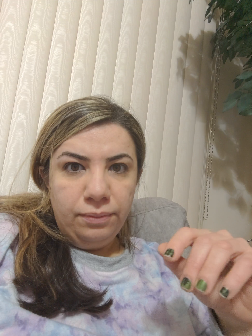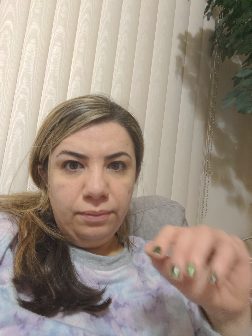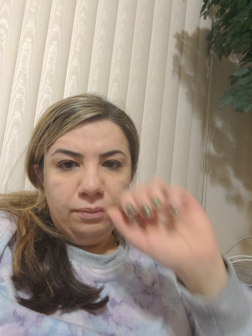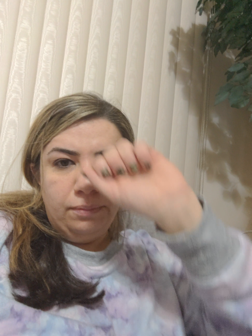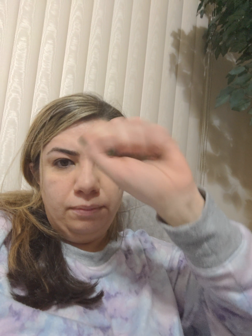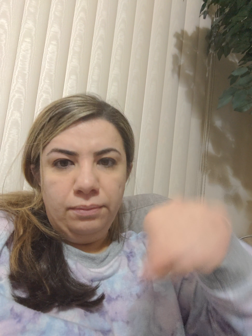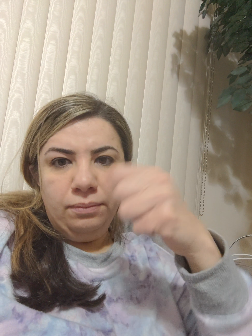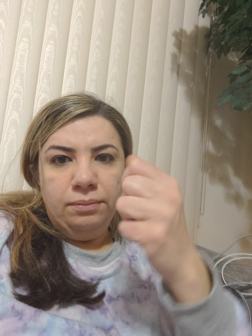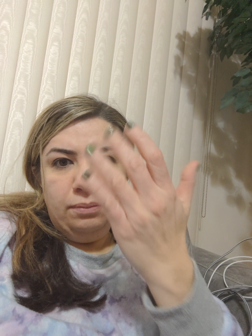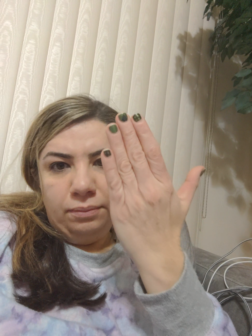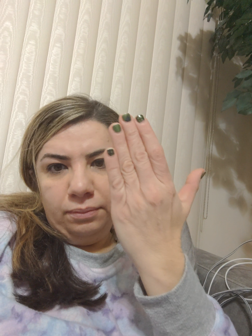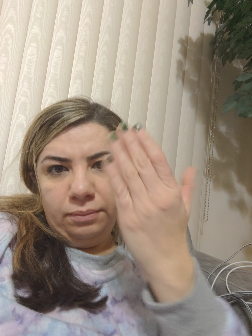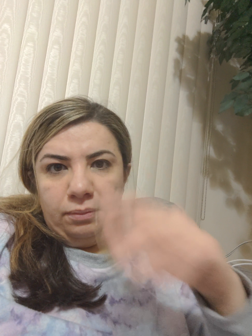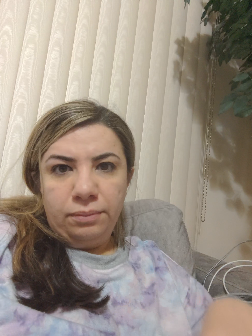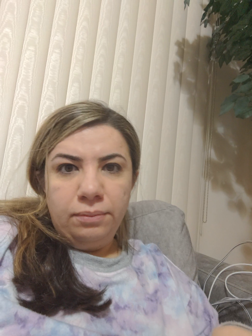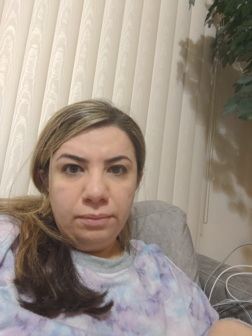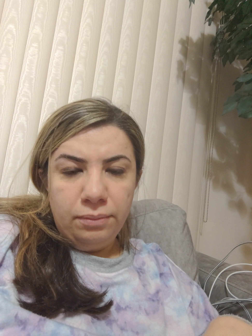mitten